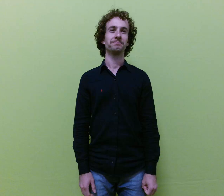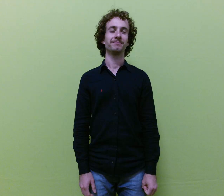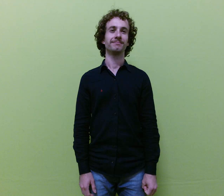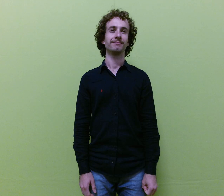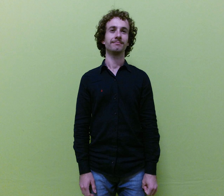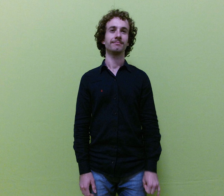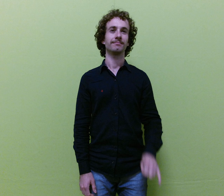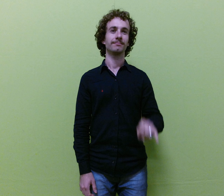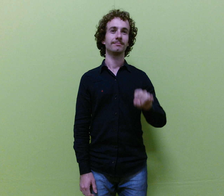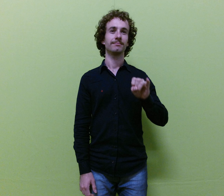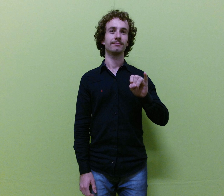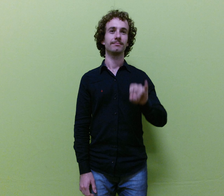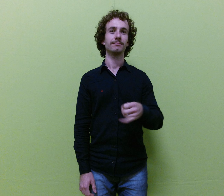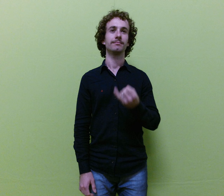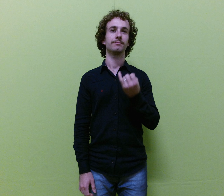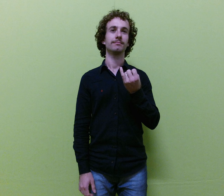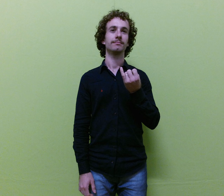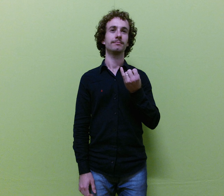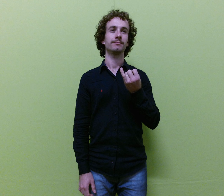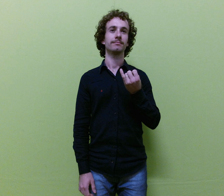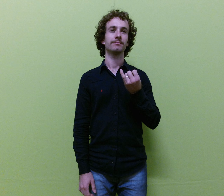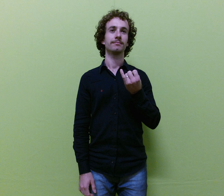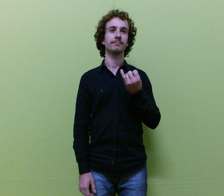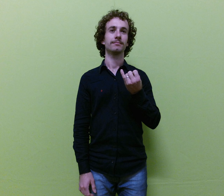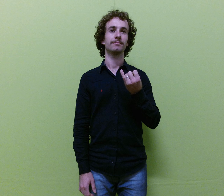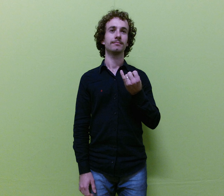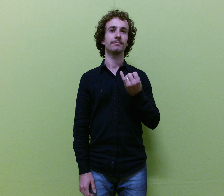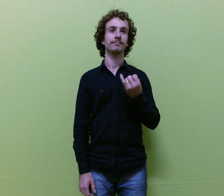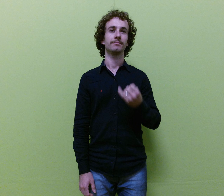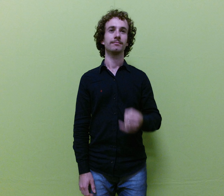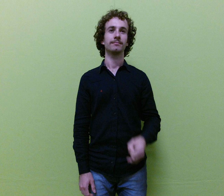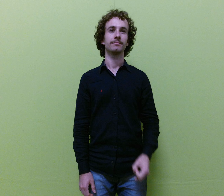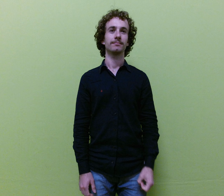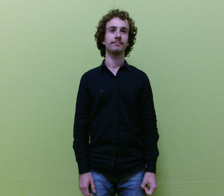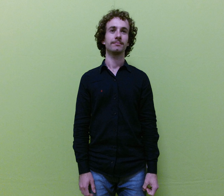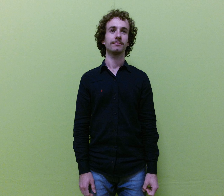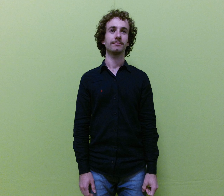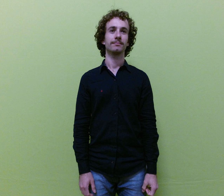aproveitar